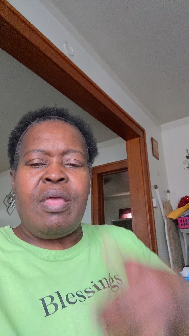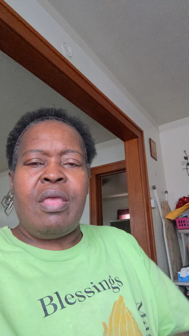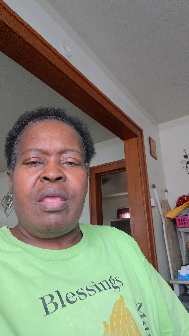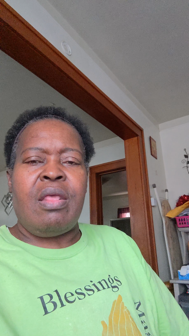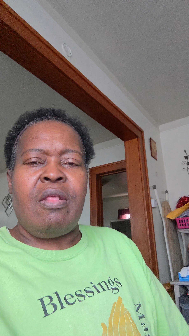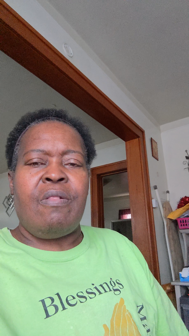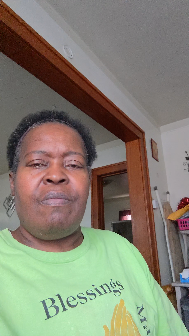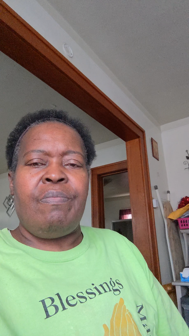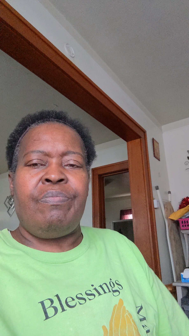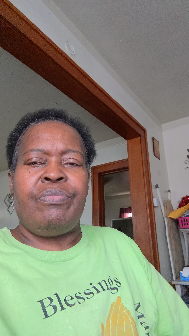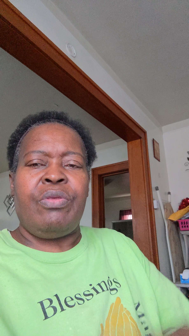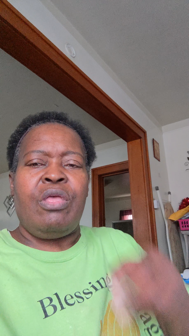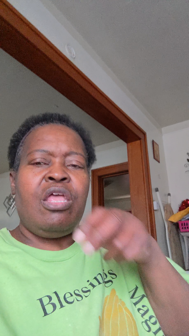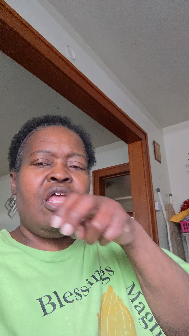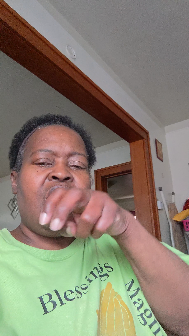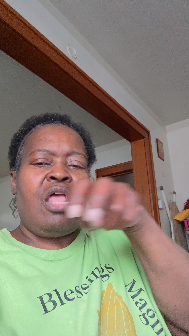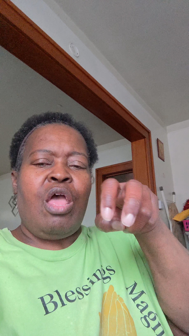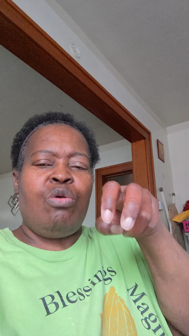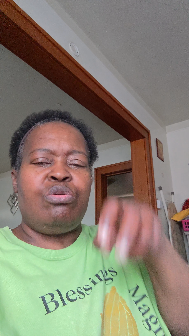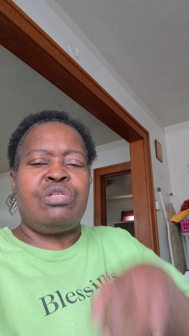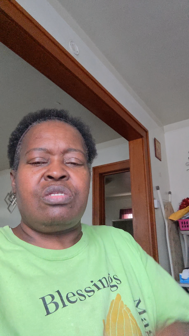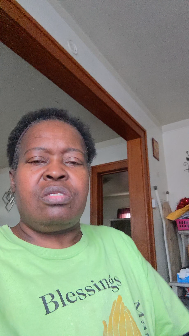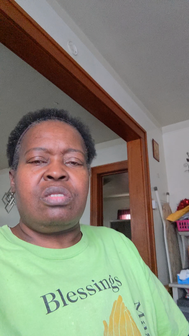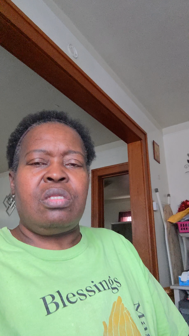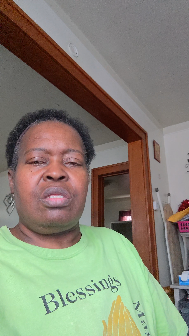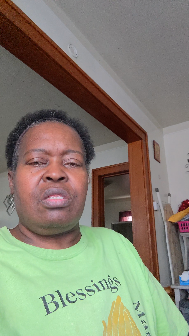porch